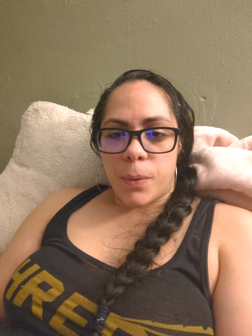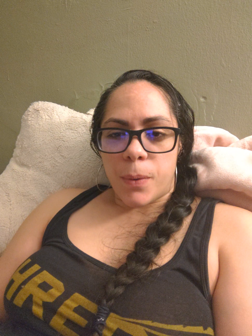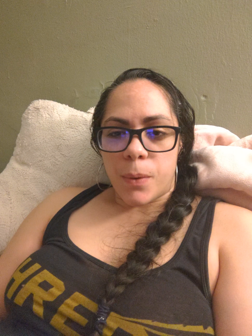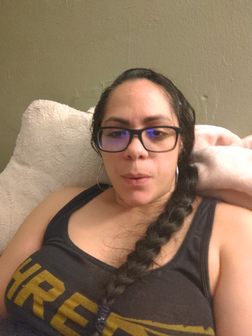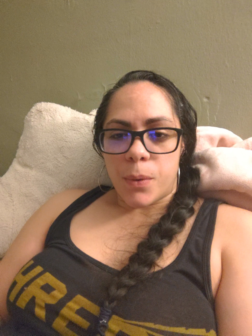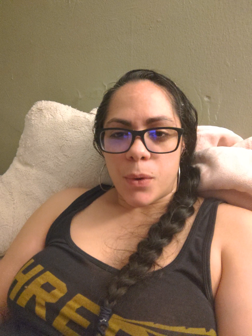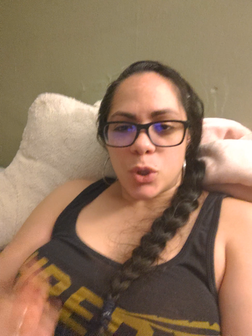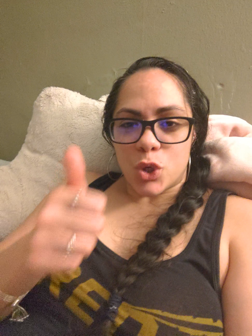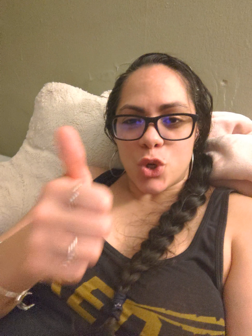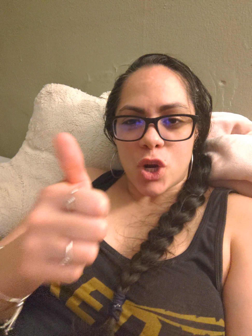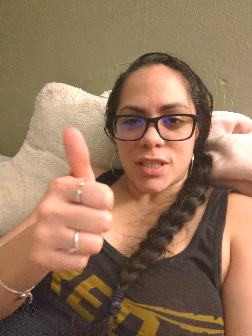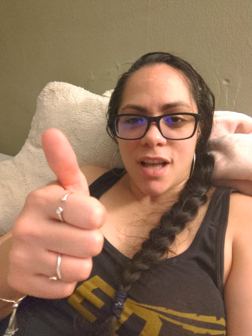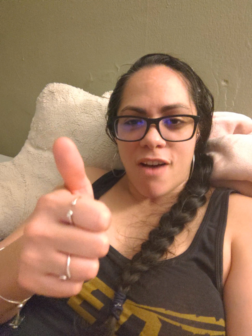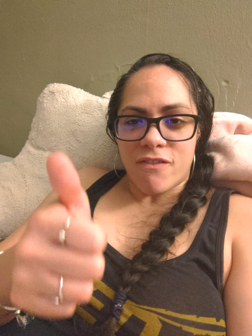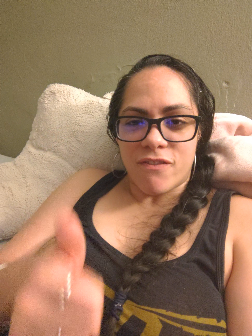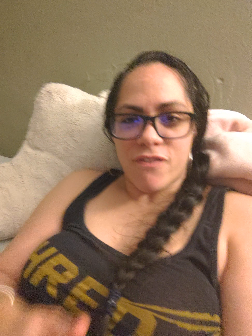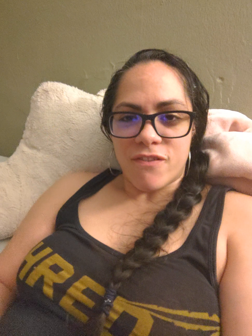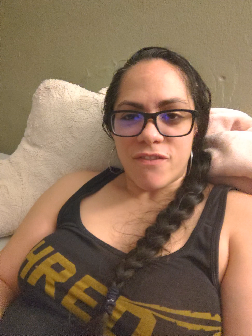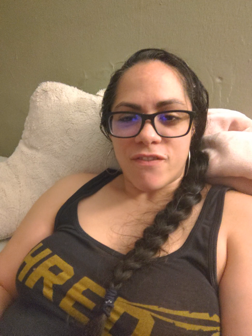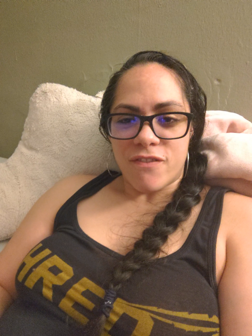yourself